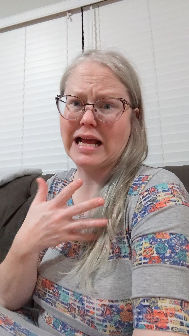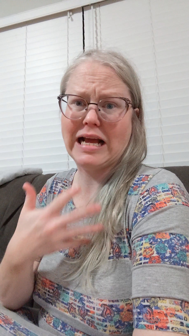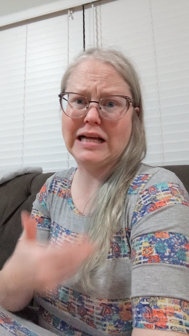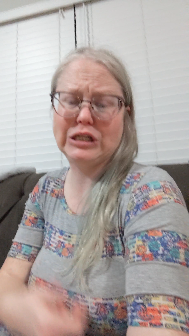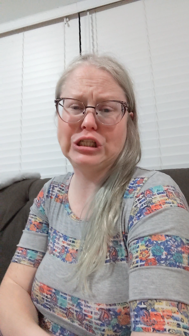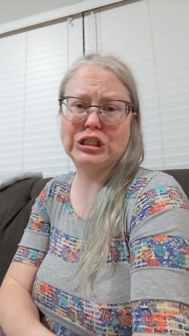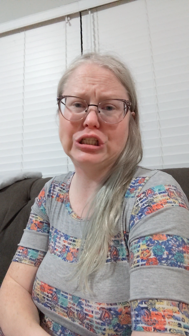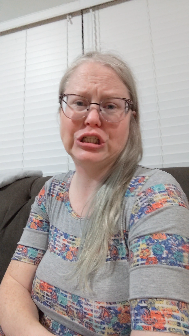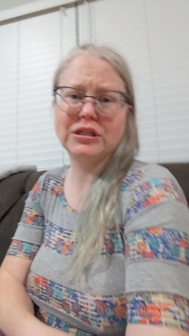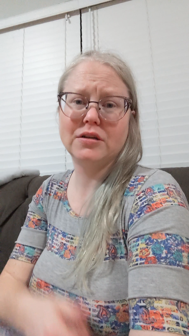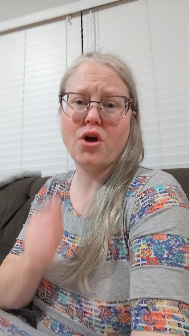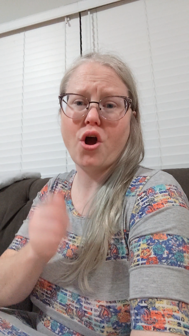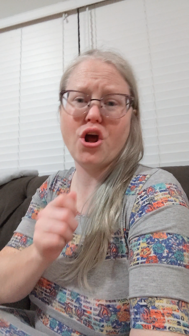cart